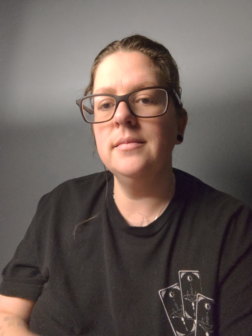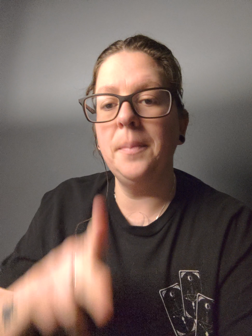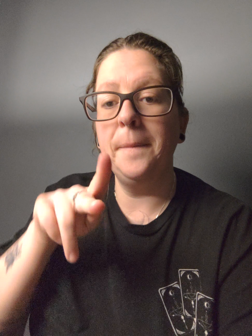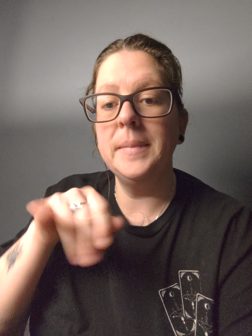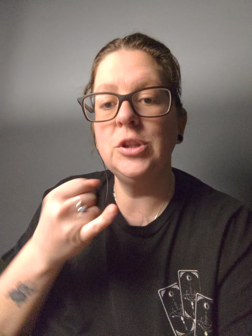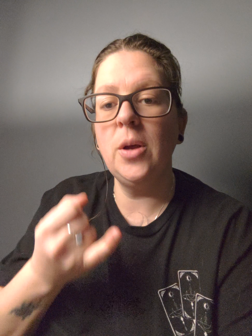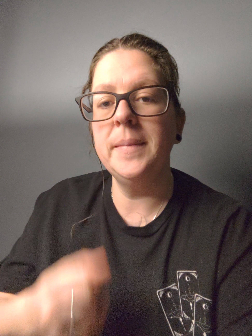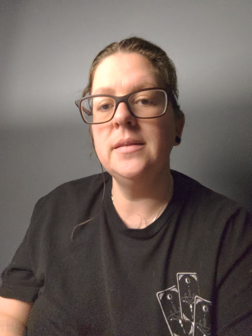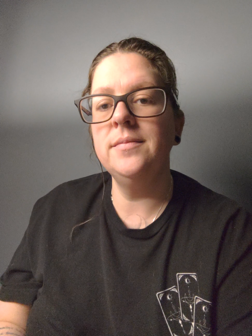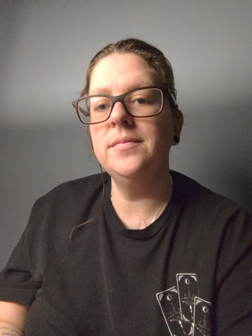pajamas